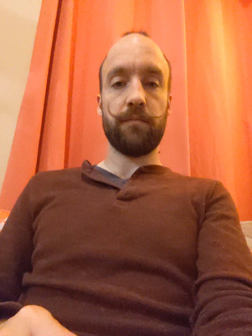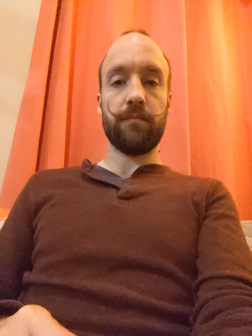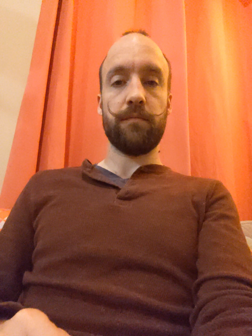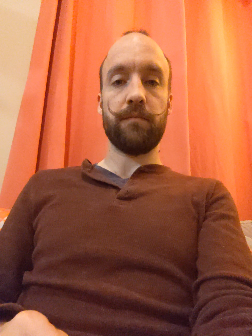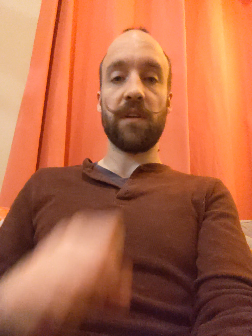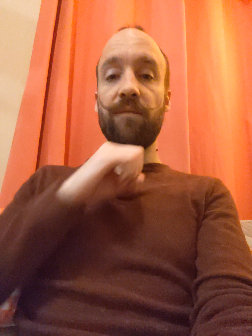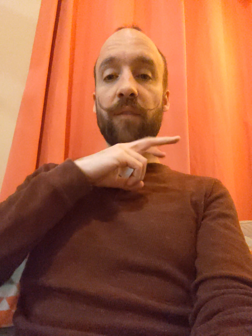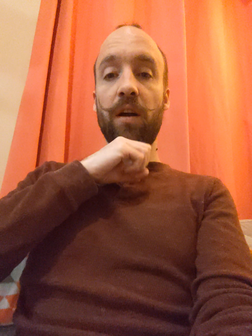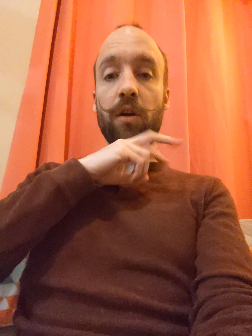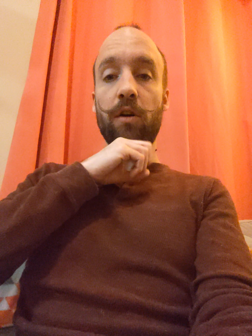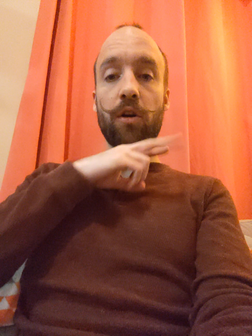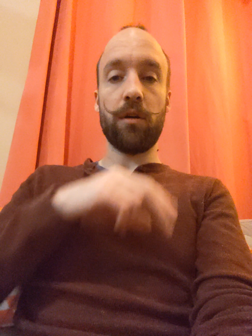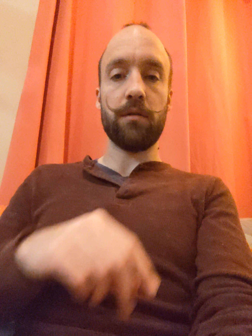frog